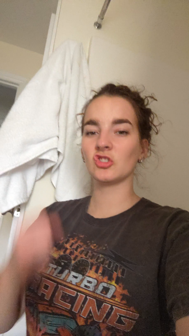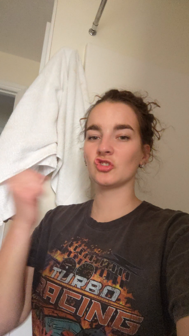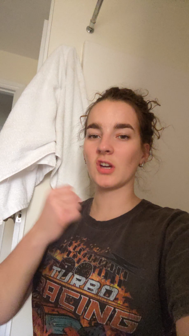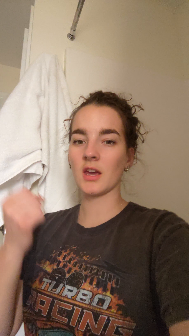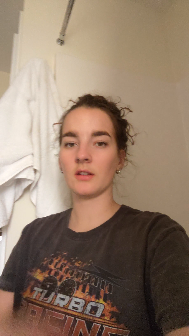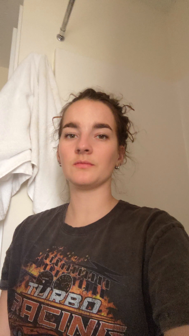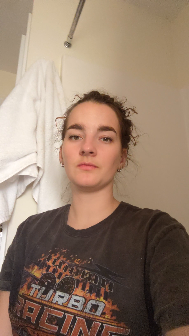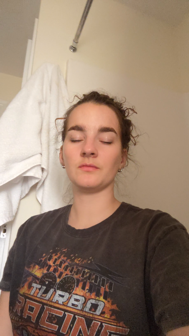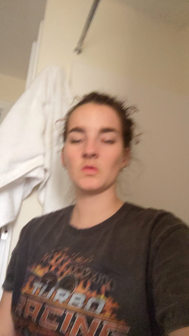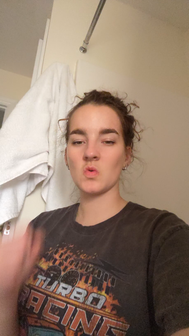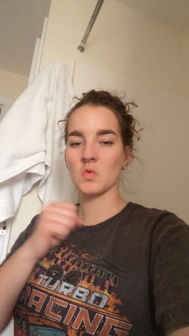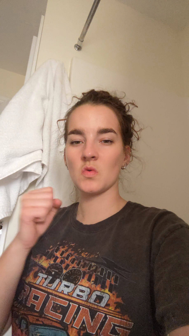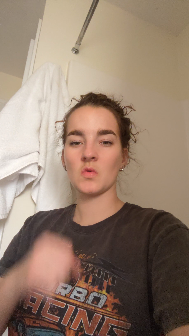cold